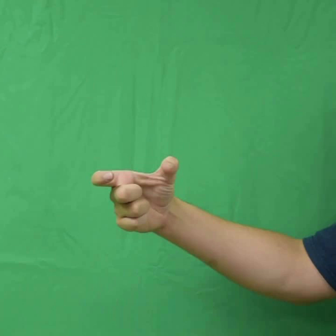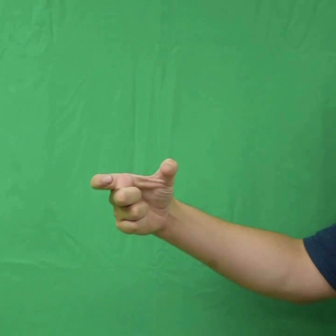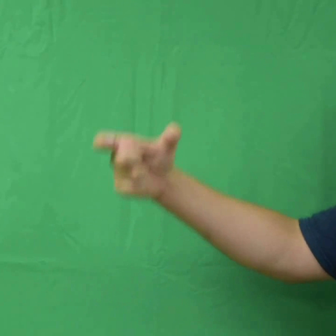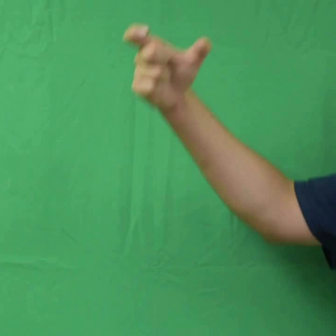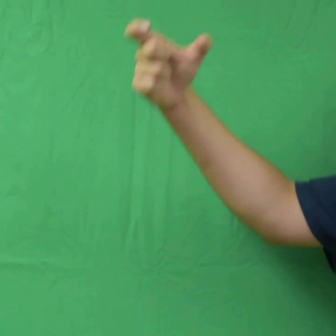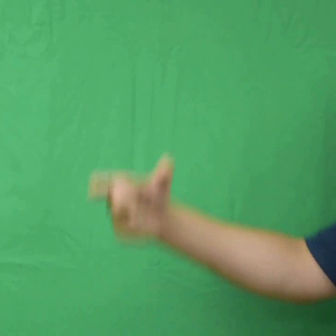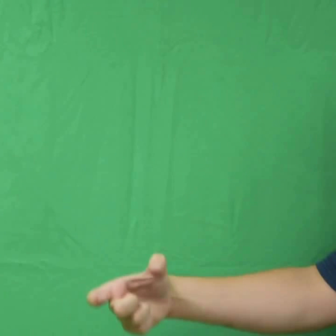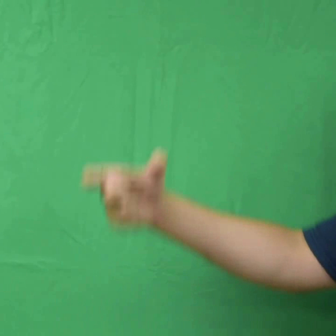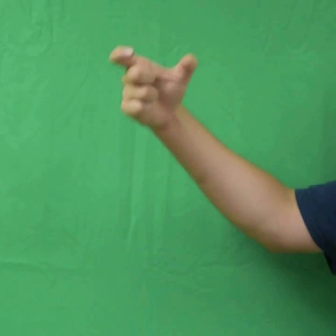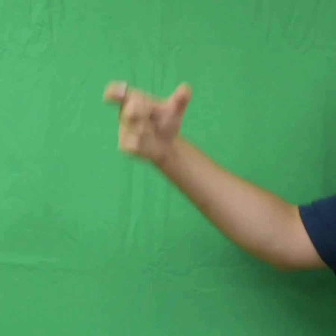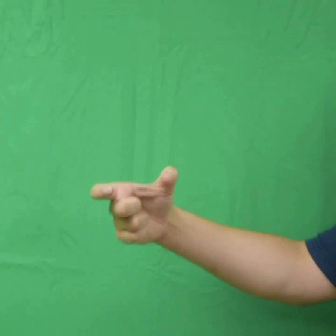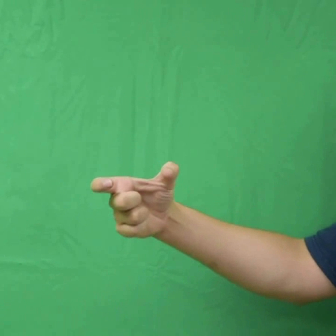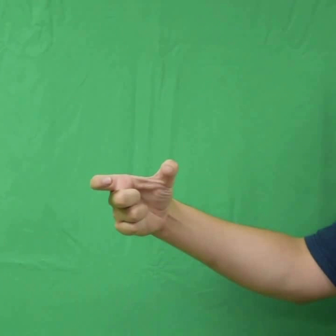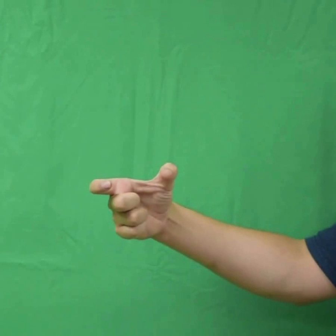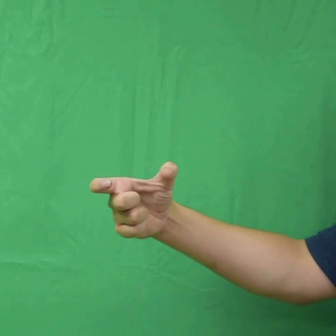Q